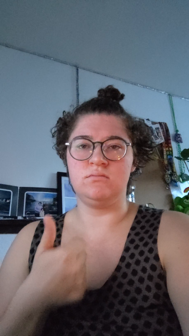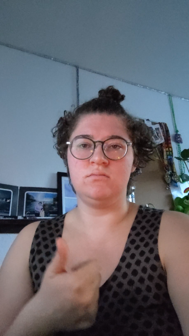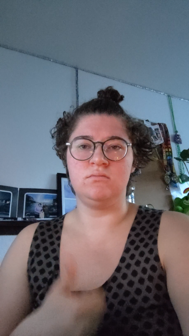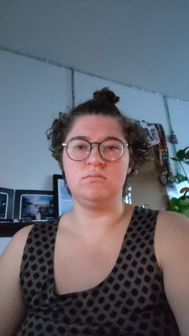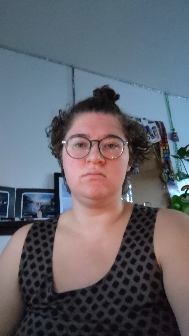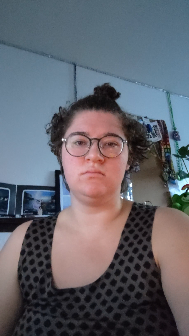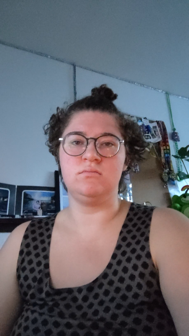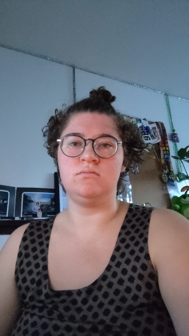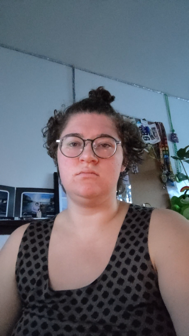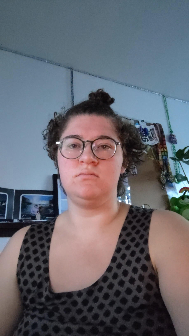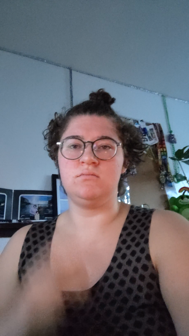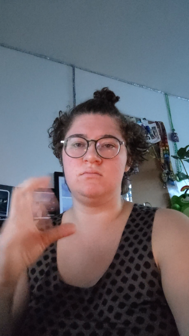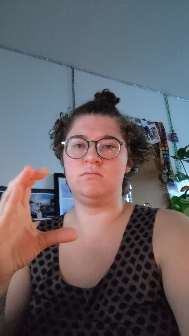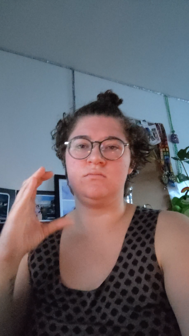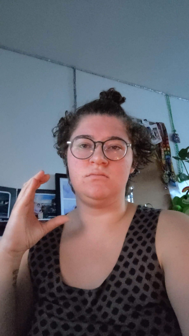bus